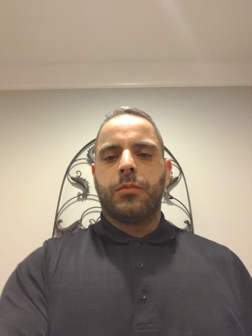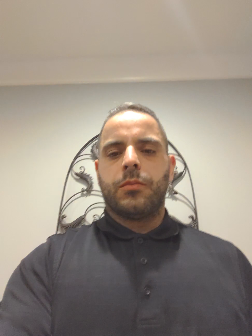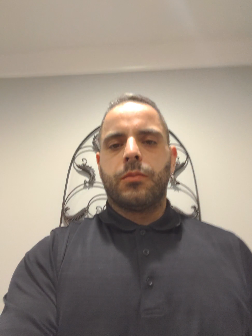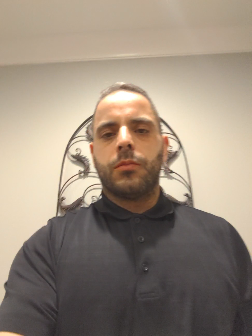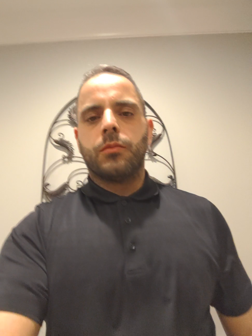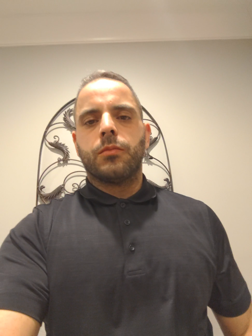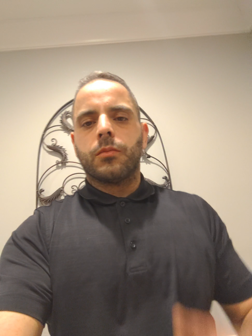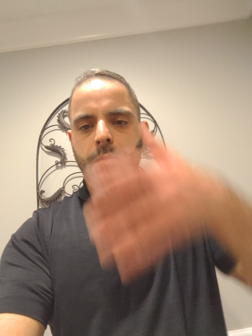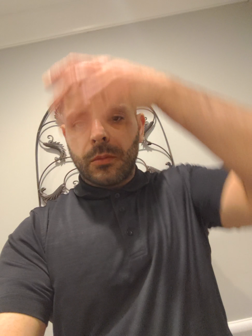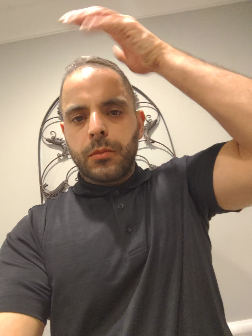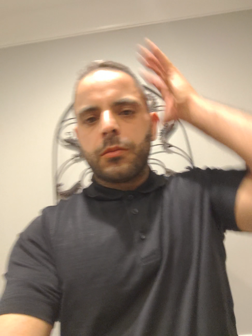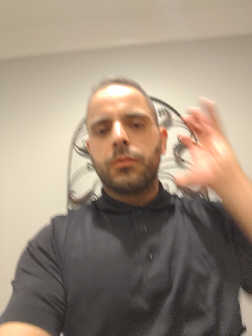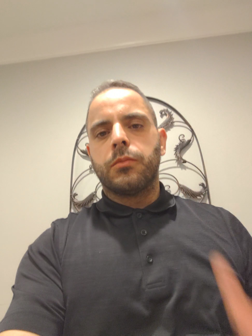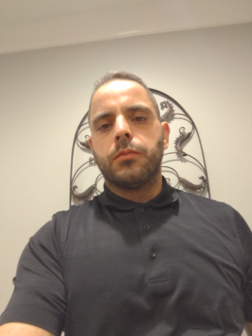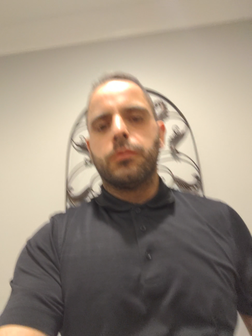lion